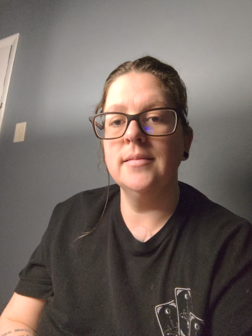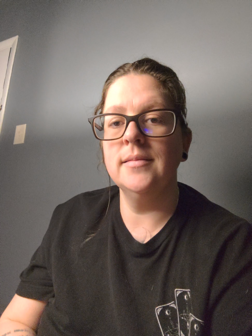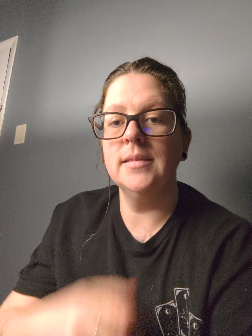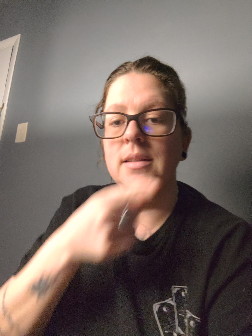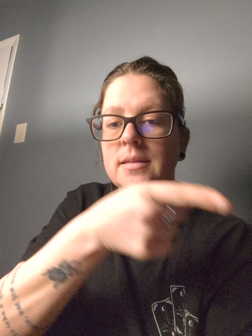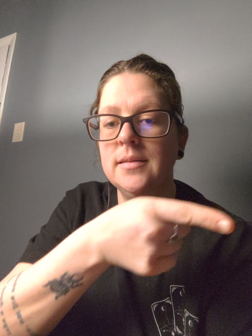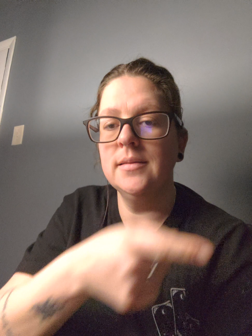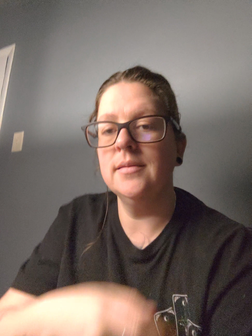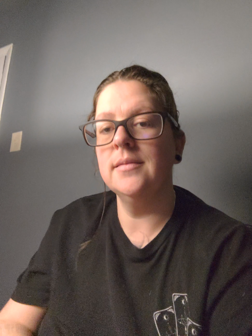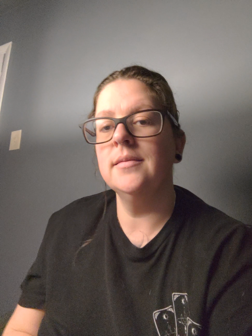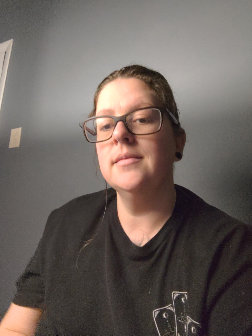he/she/it